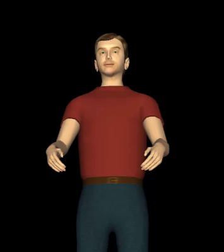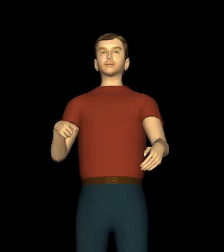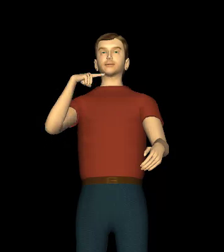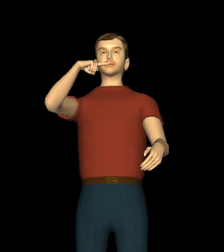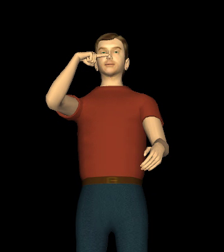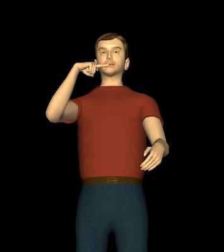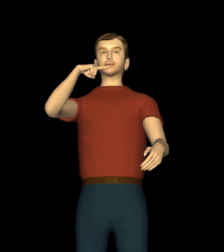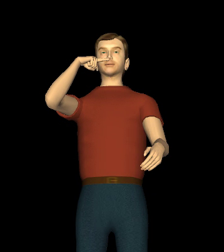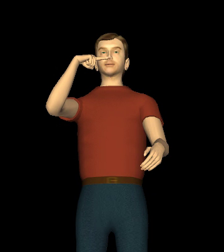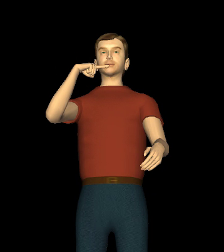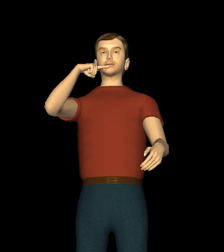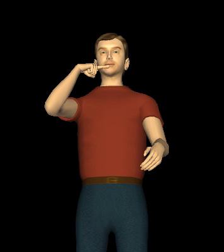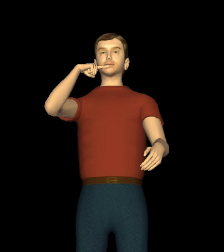يتحدث